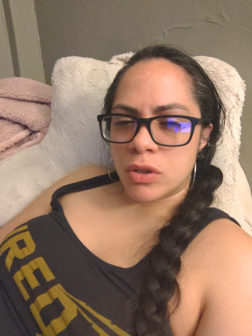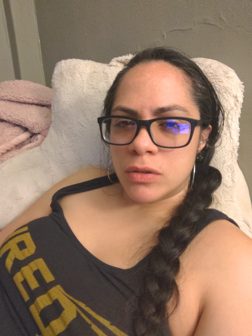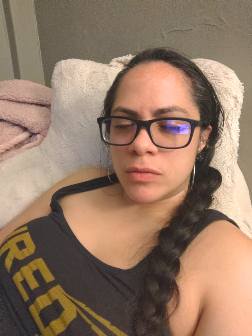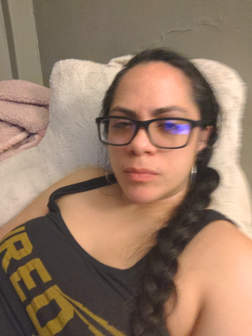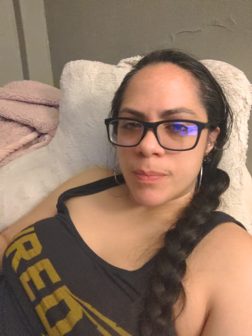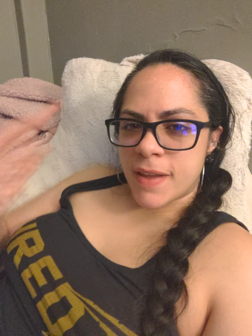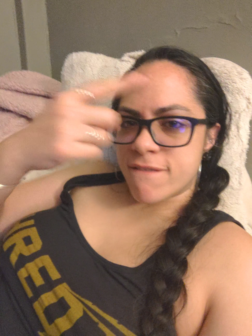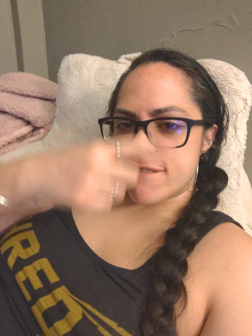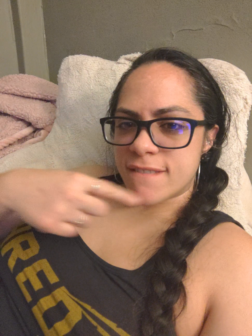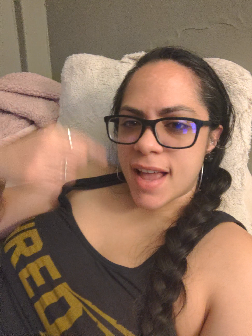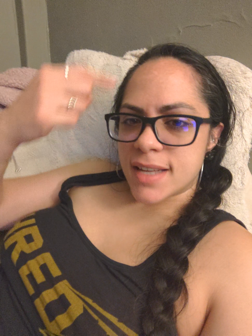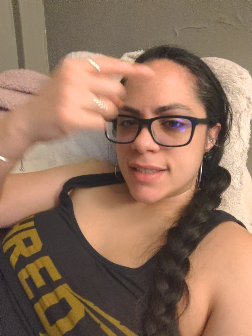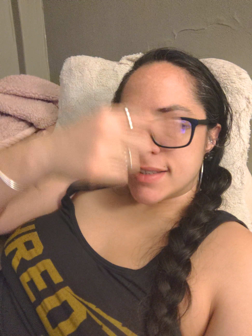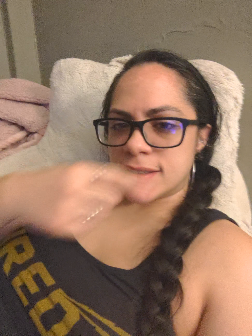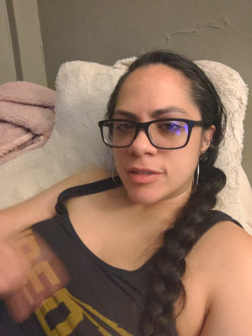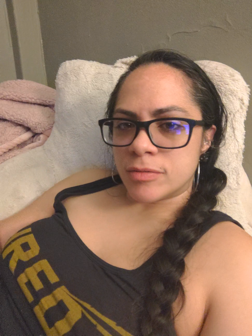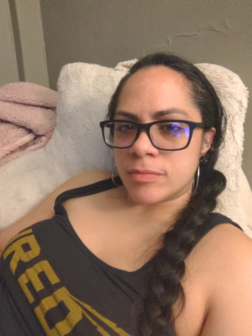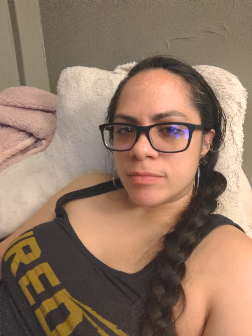face